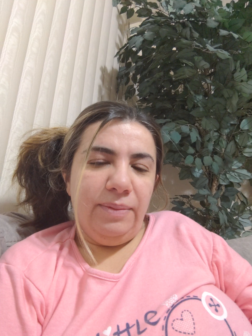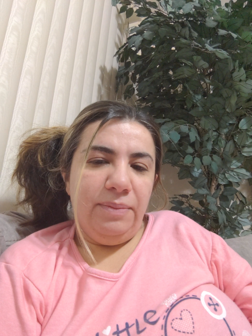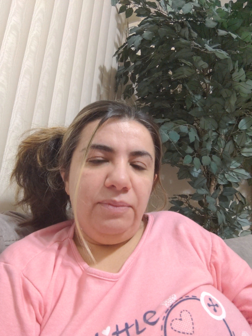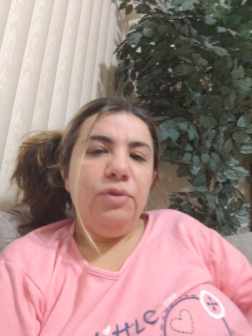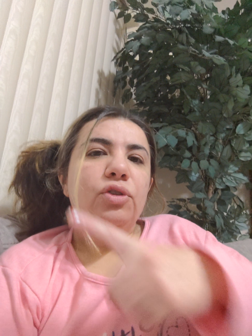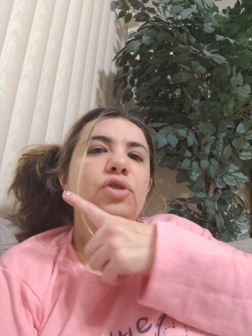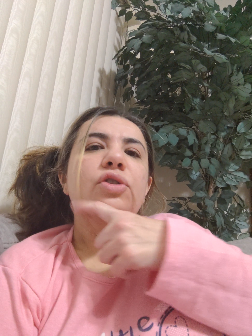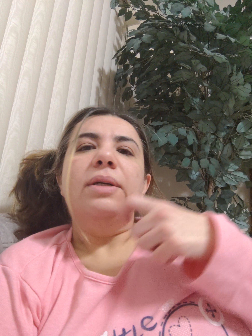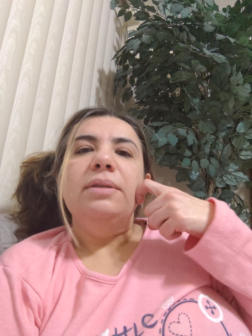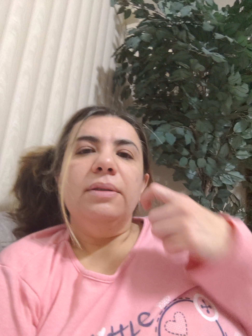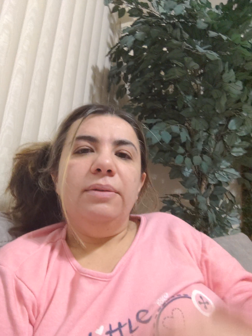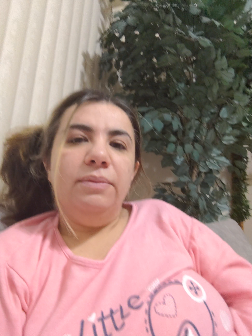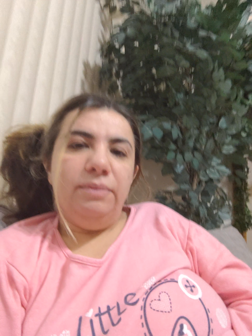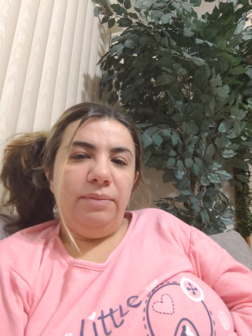dry